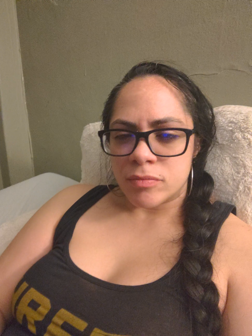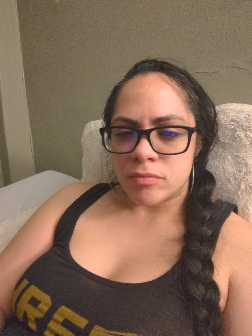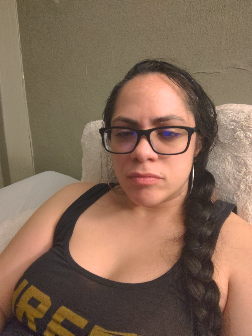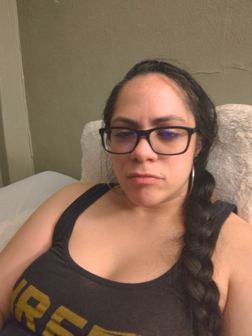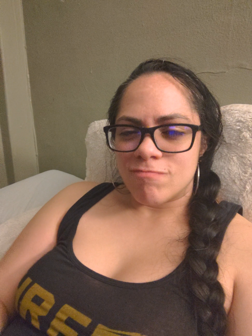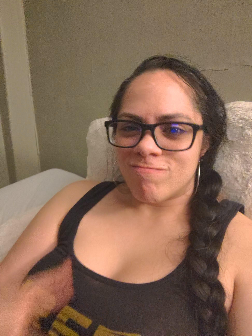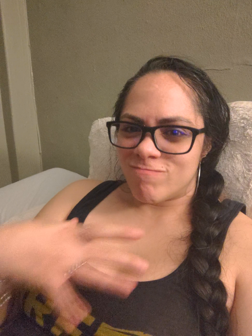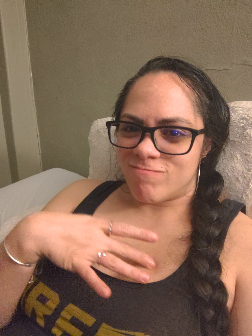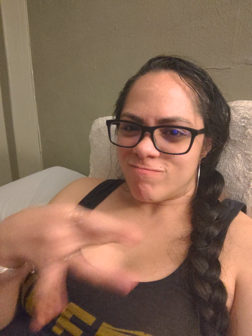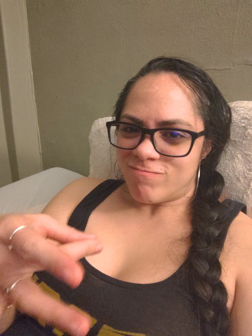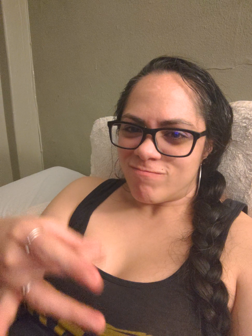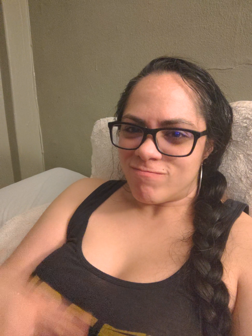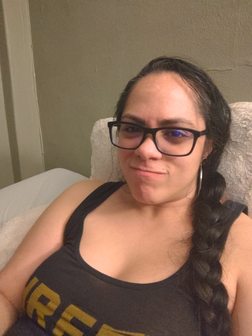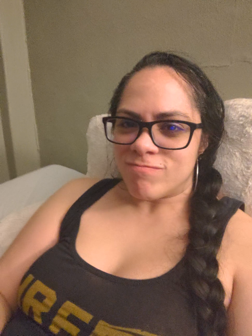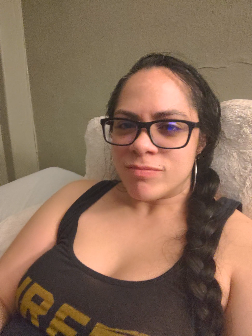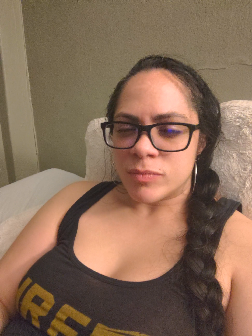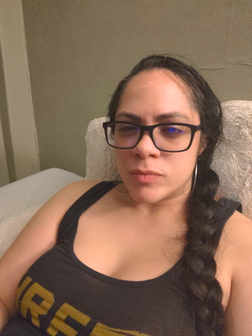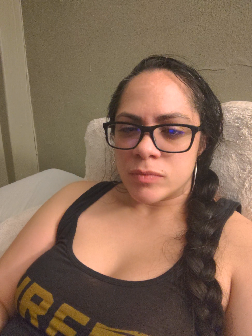like